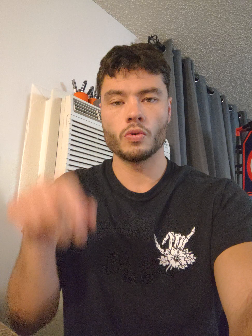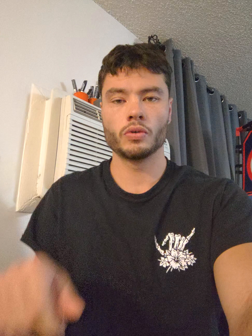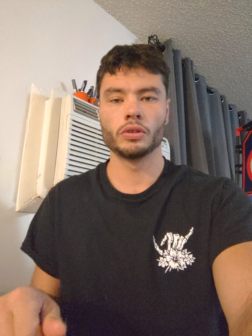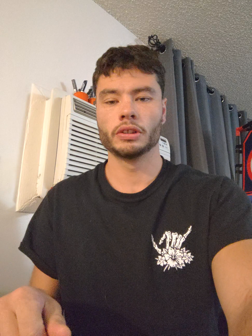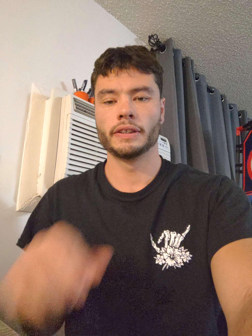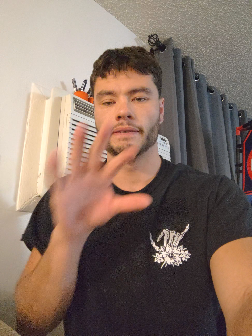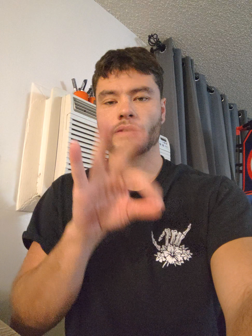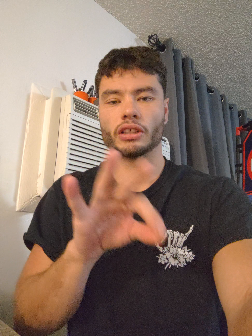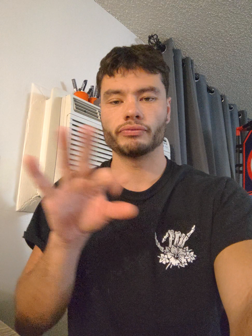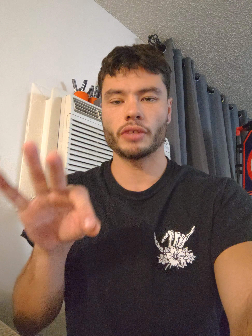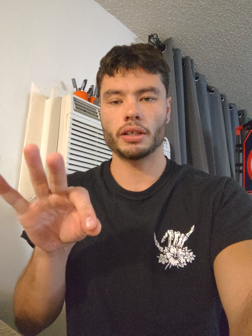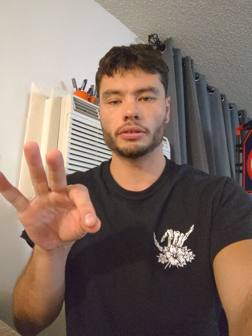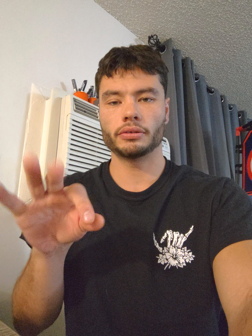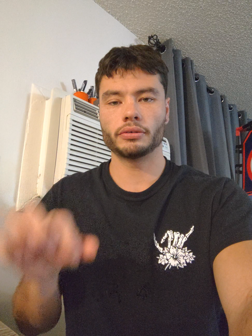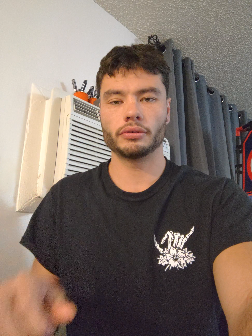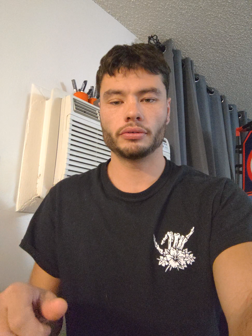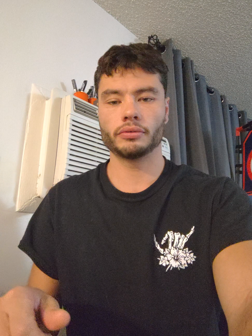french fries